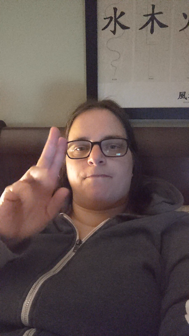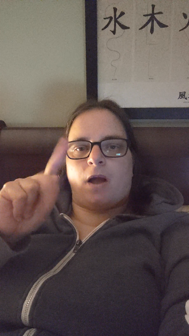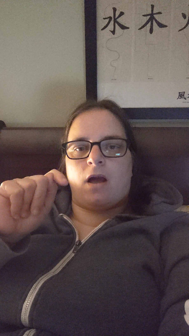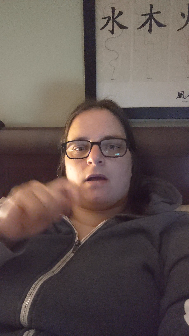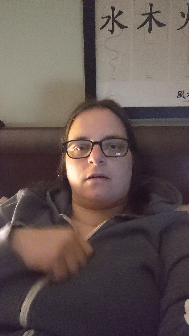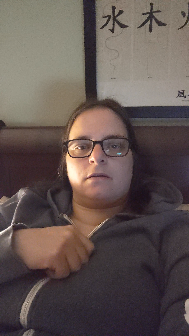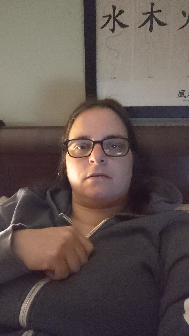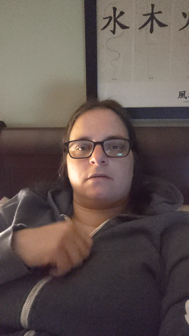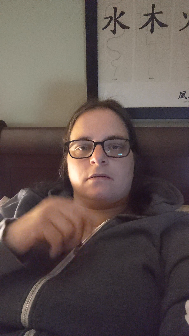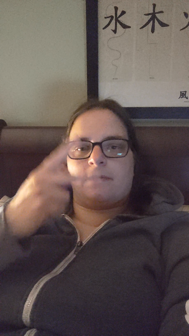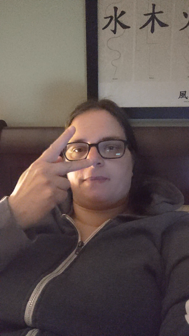penis